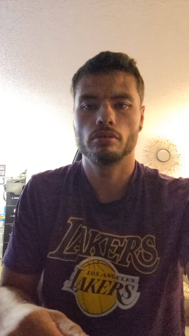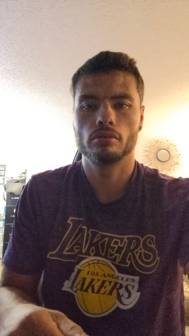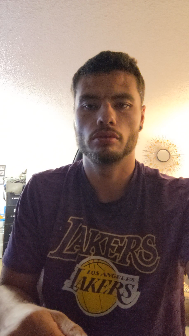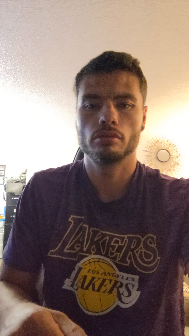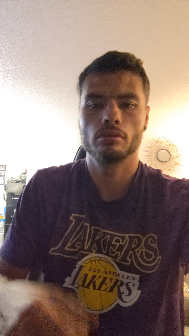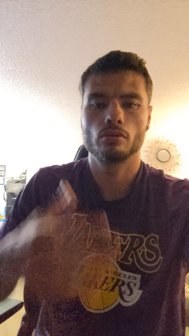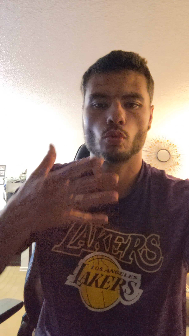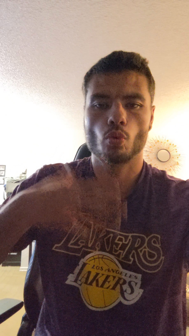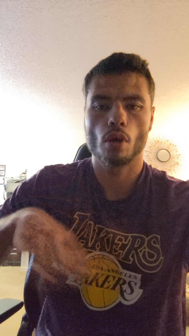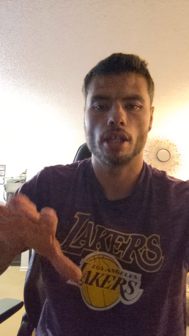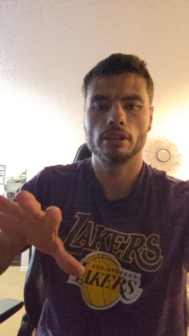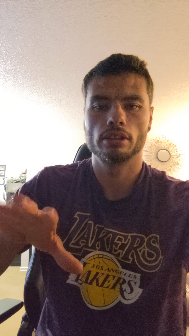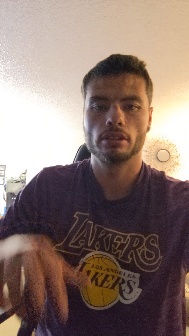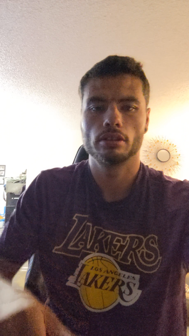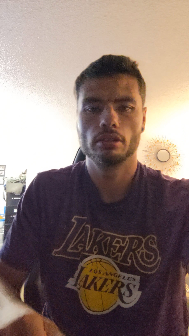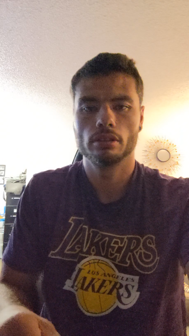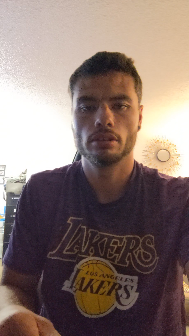dress